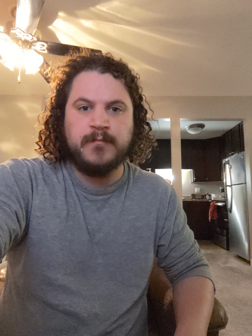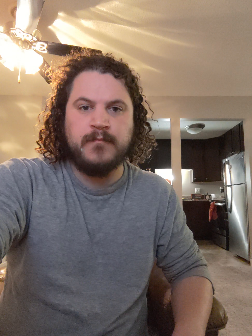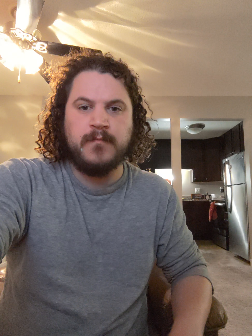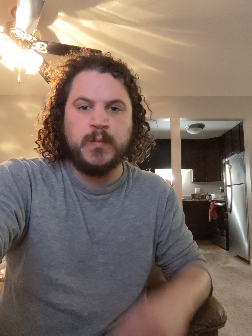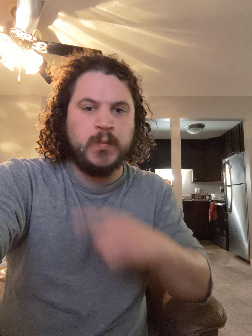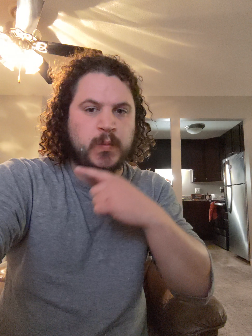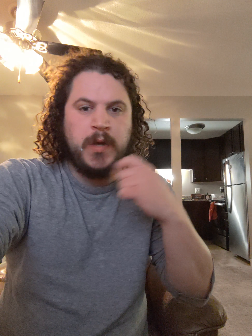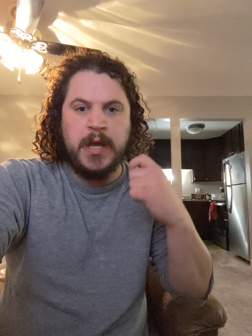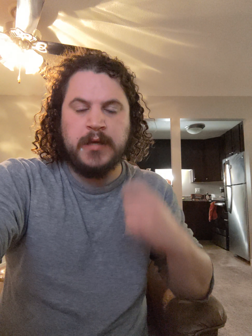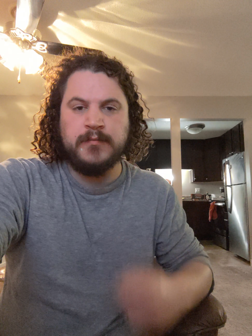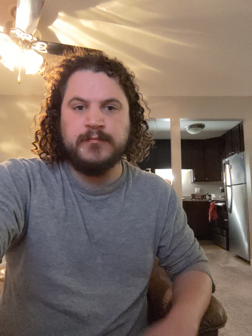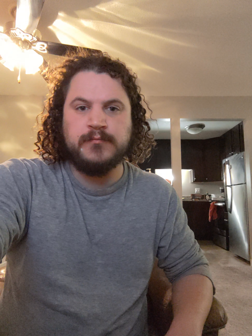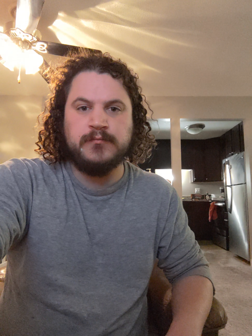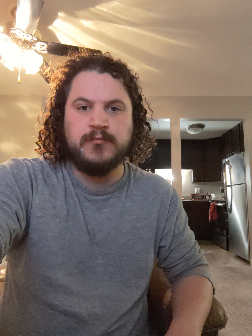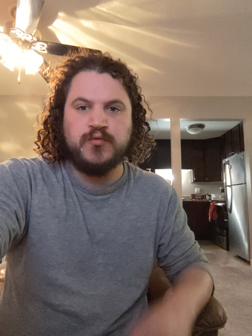dry